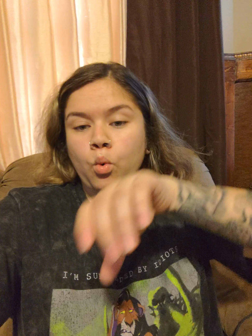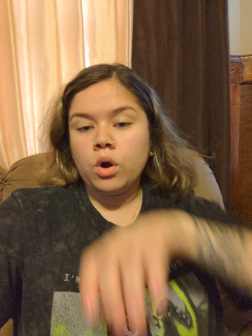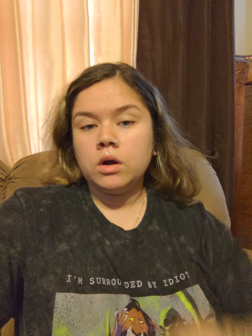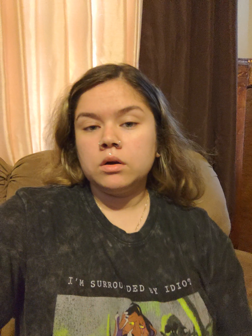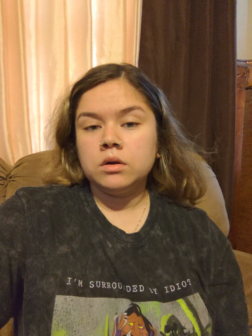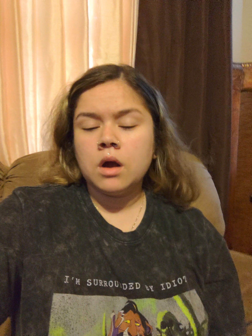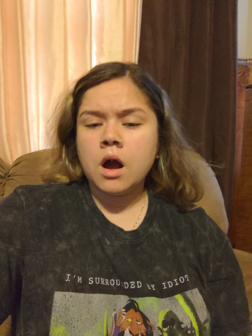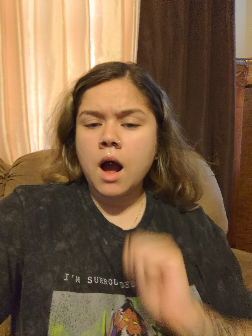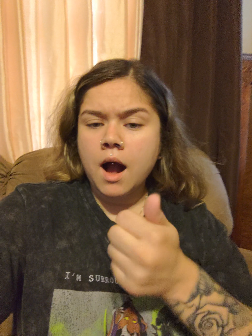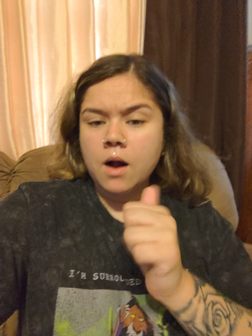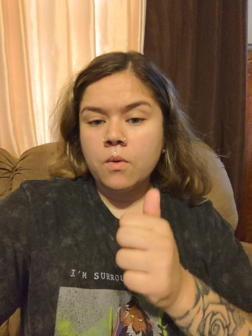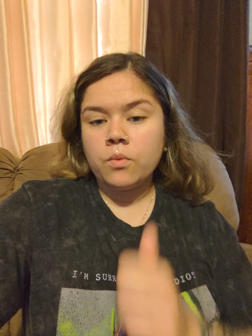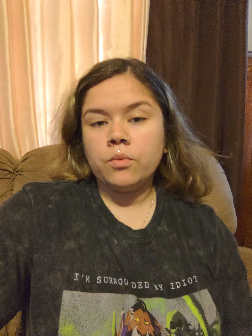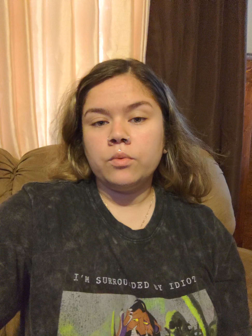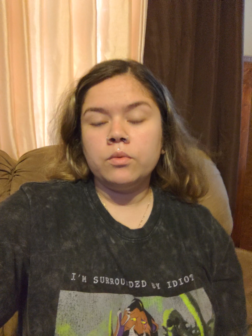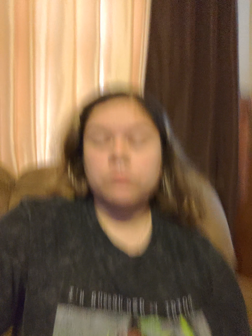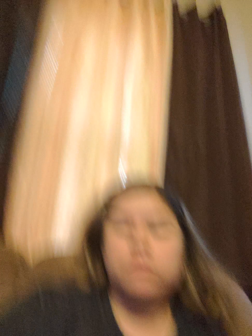how